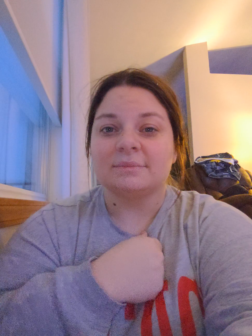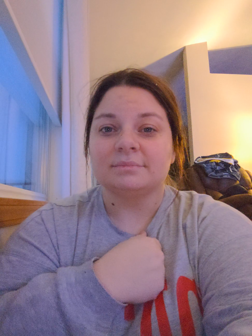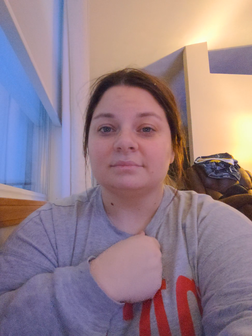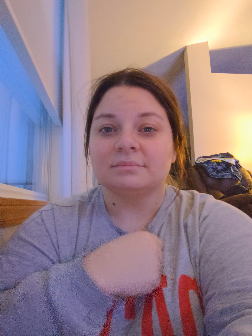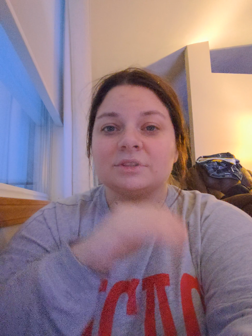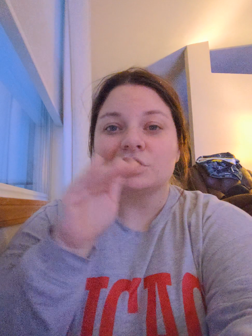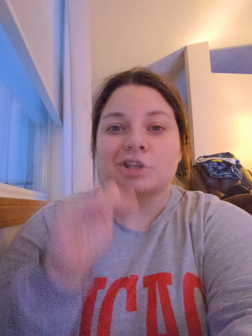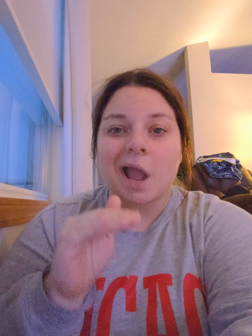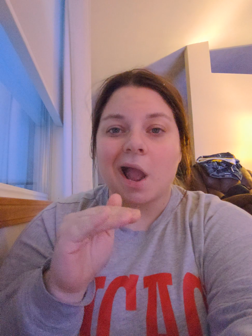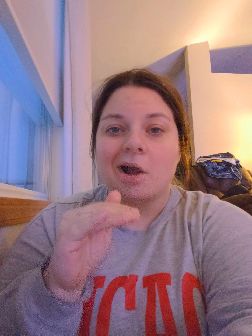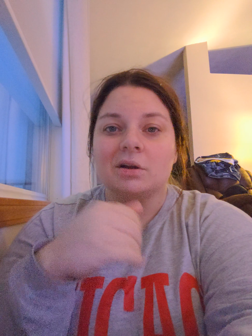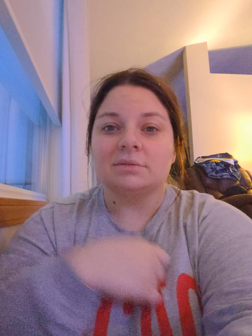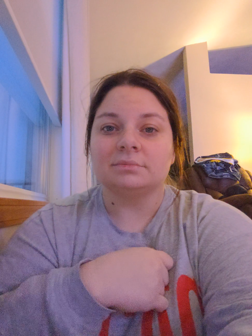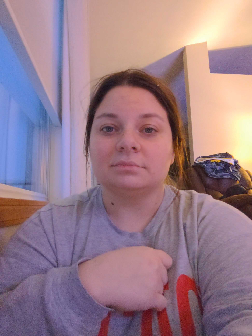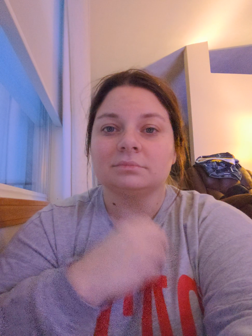child